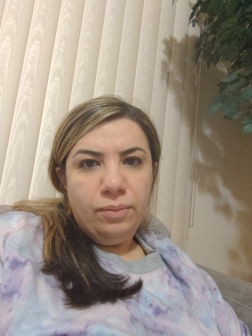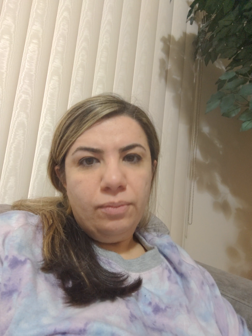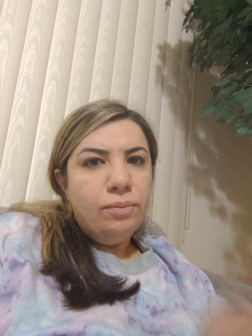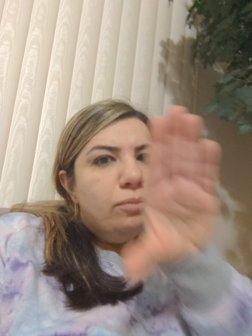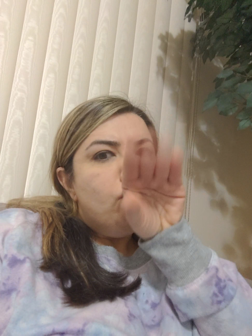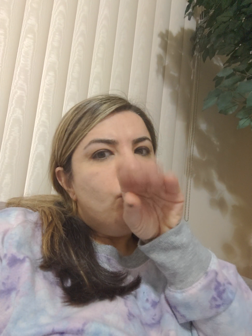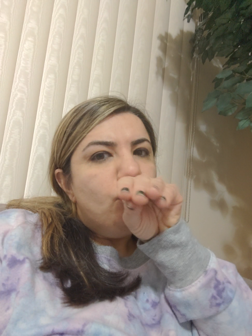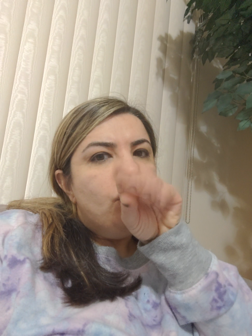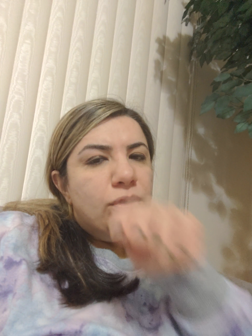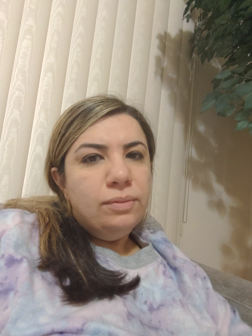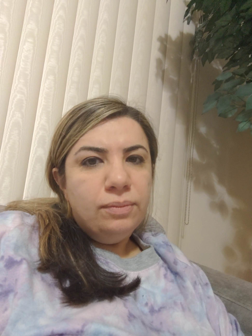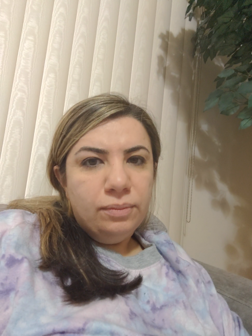duck